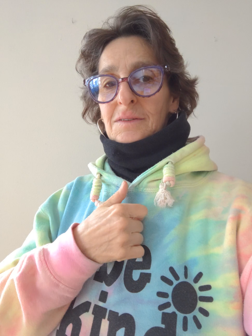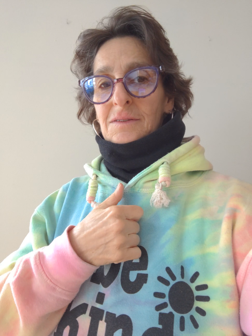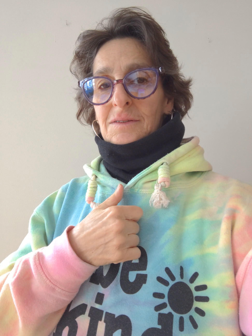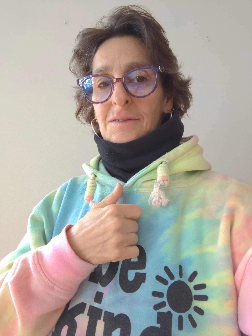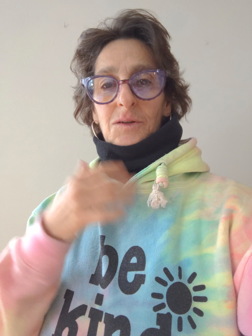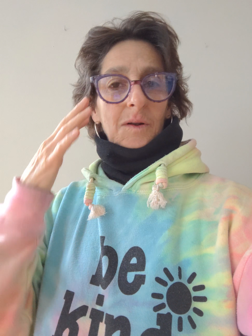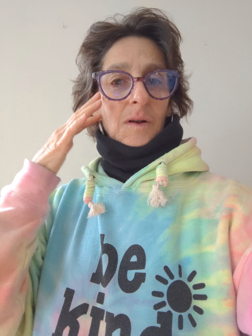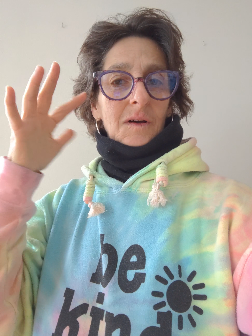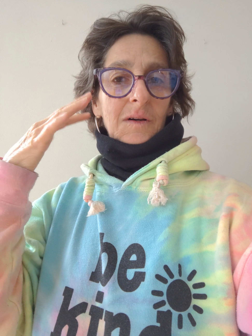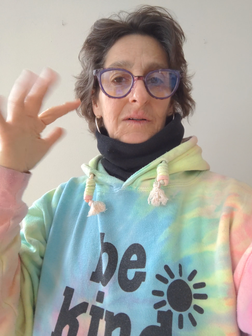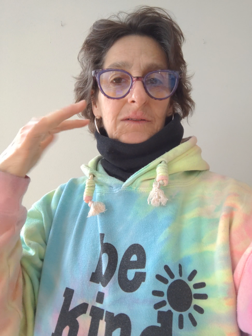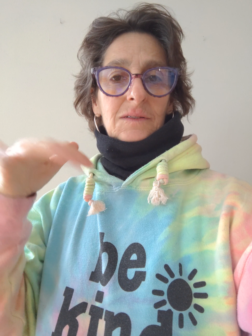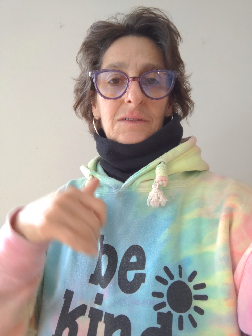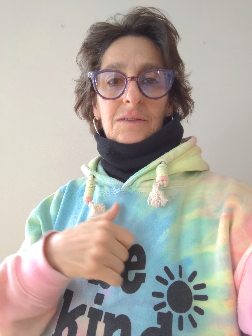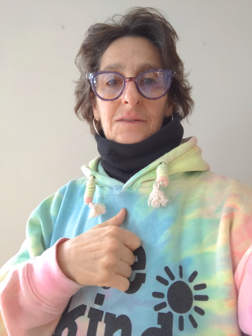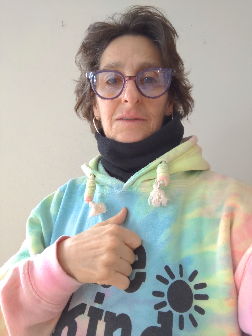noisy